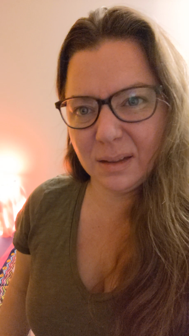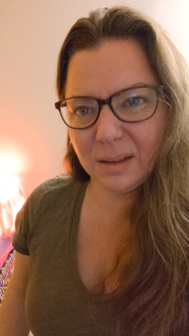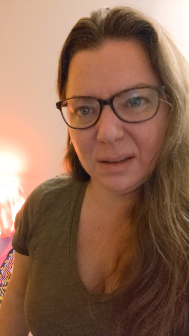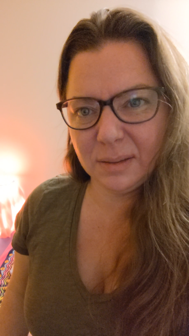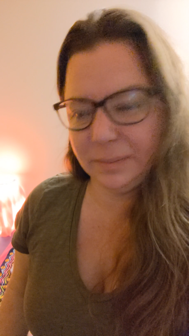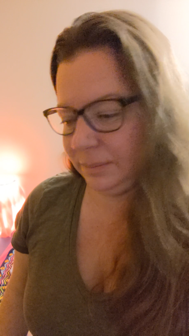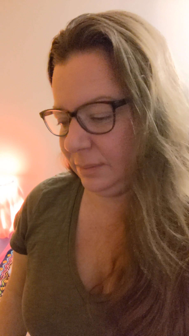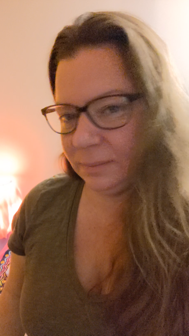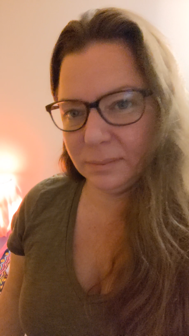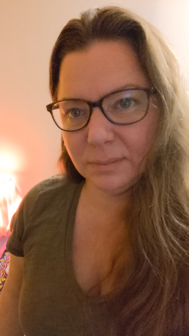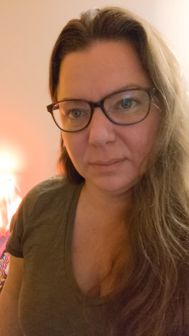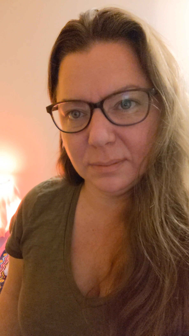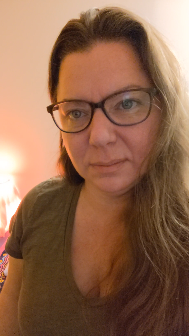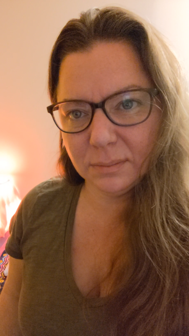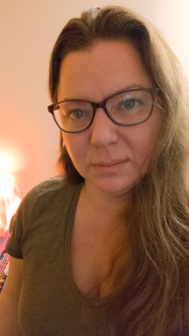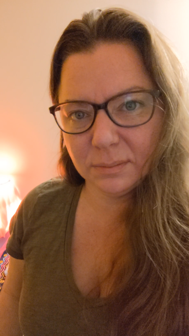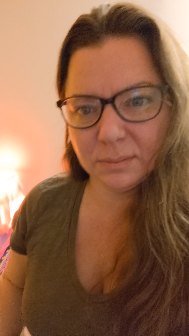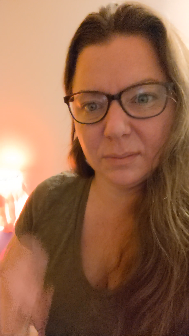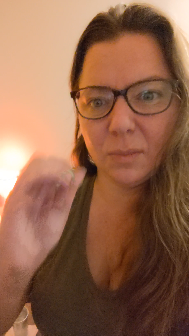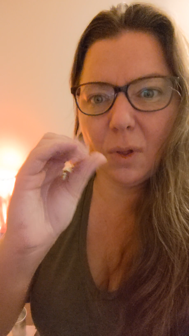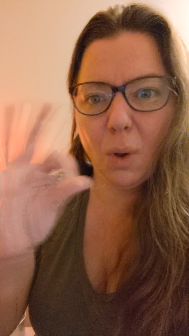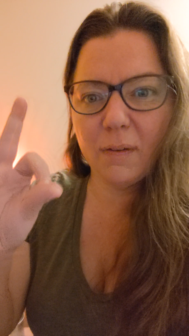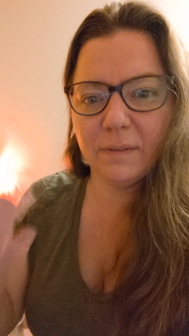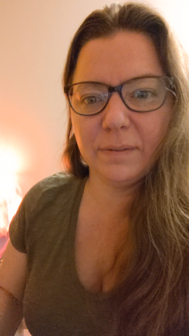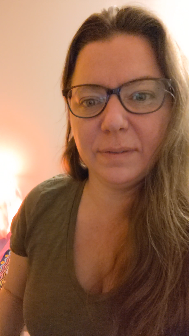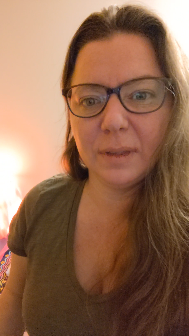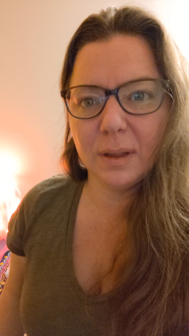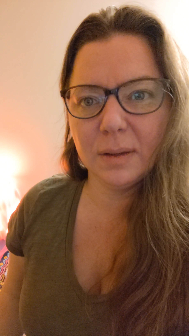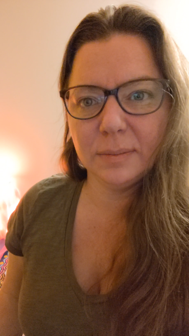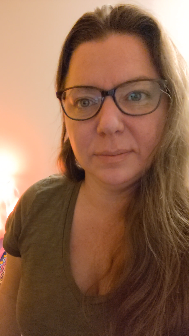off